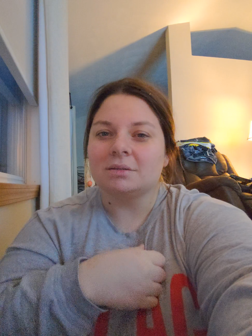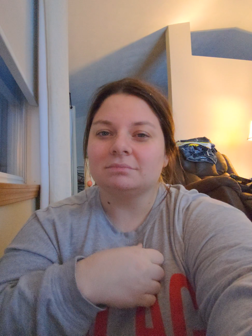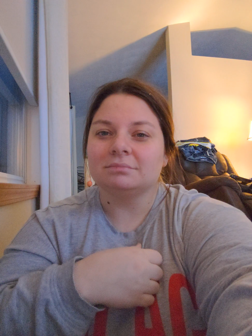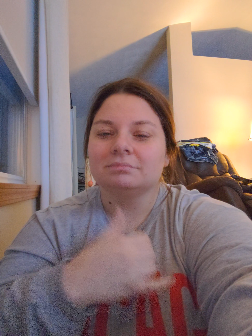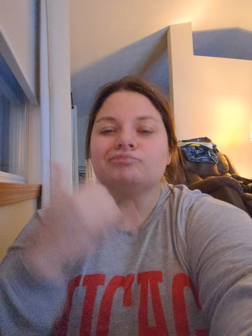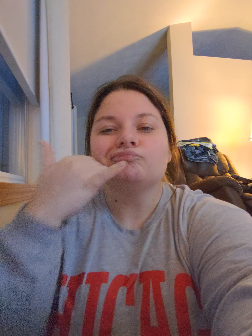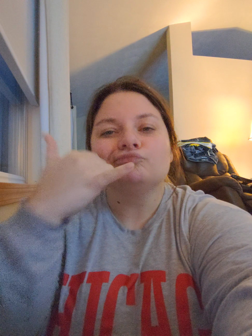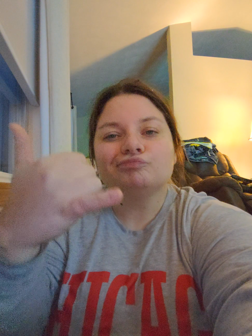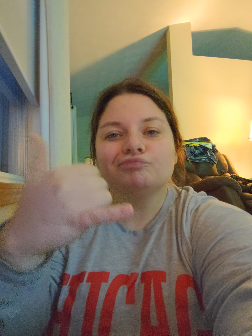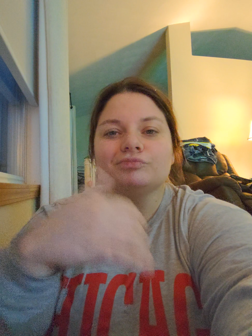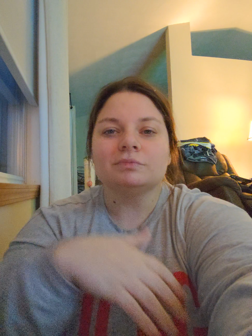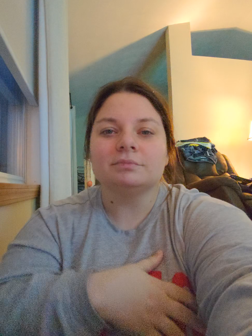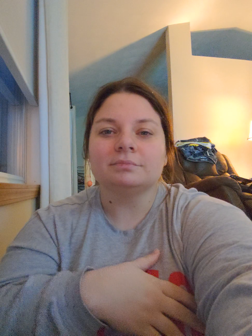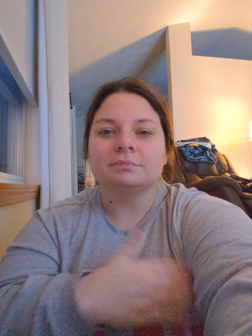call on the phone